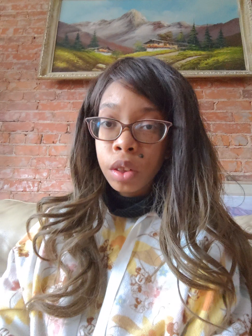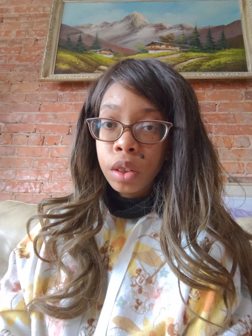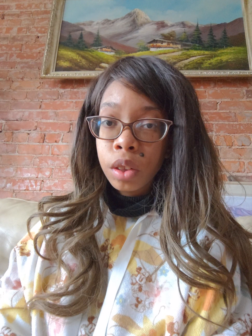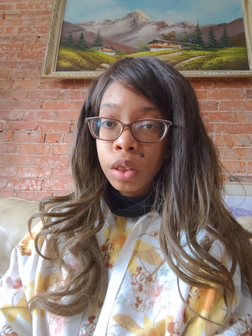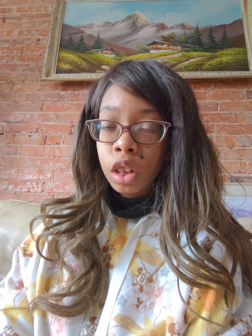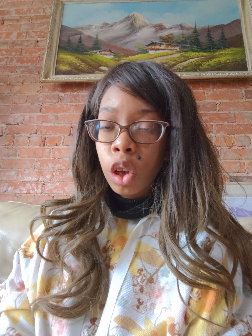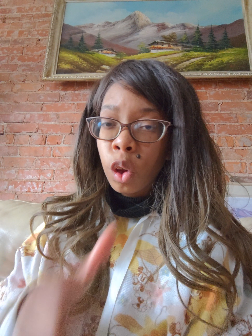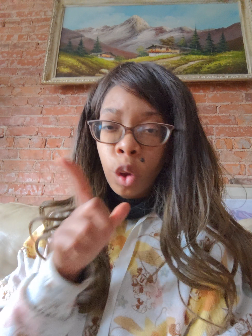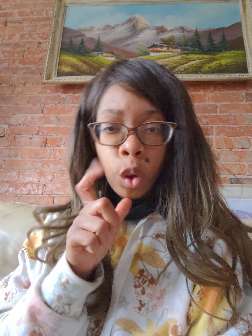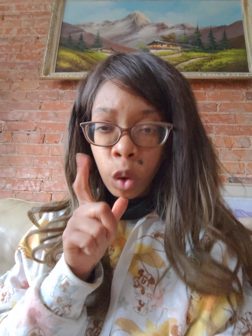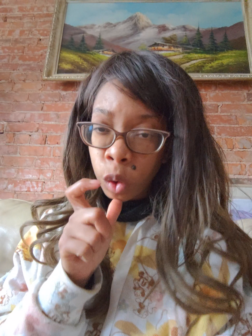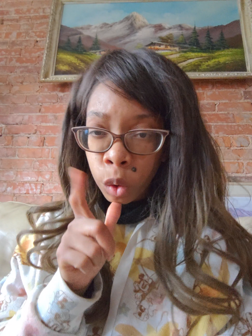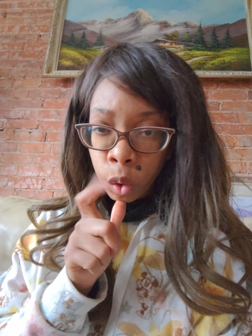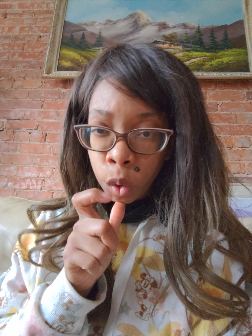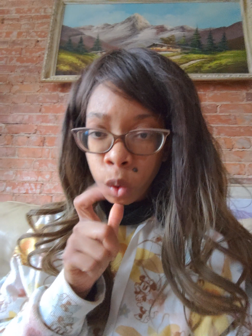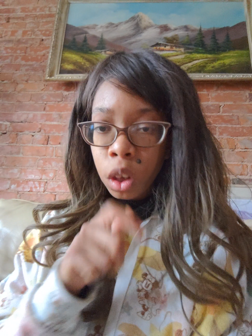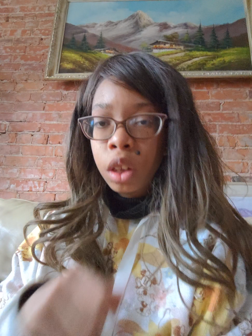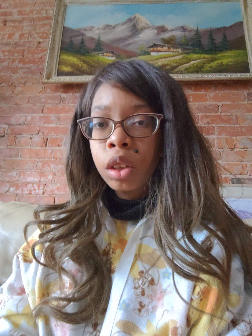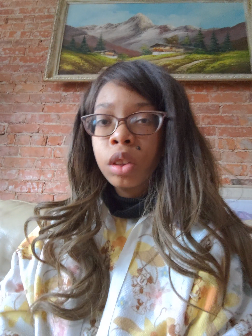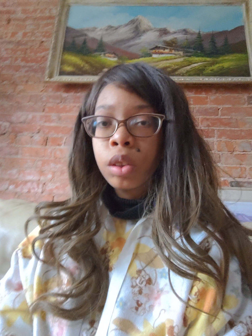who